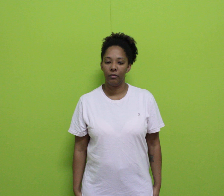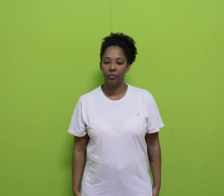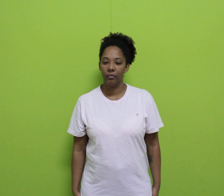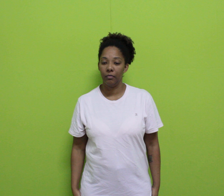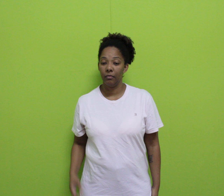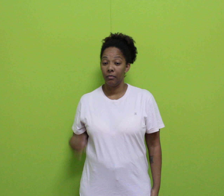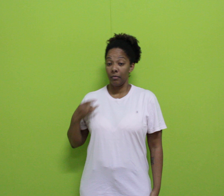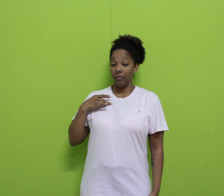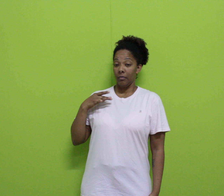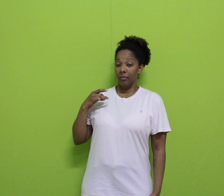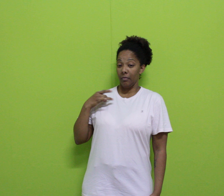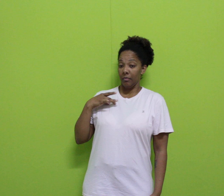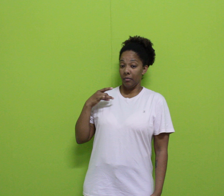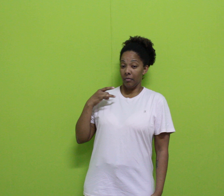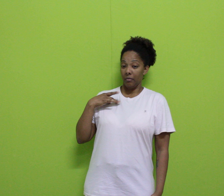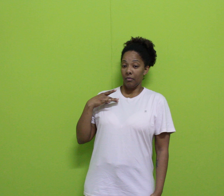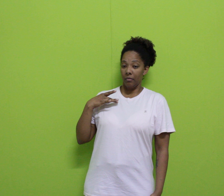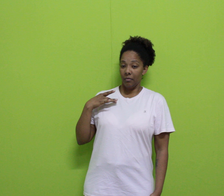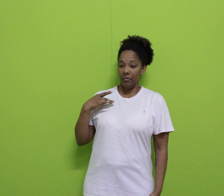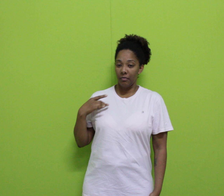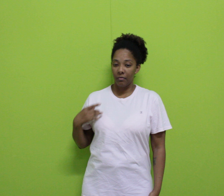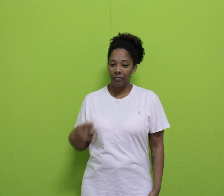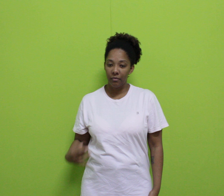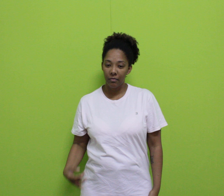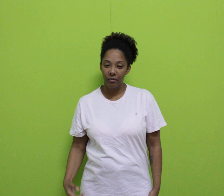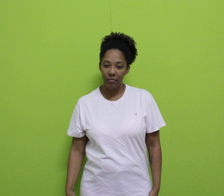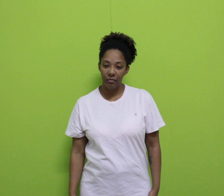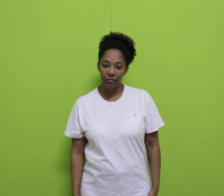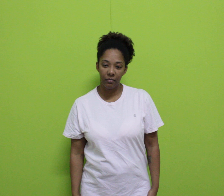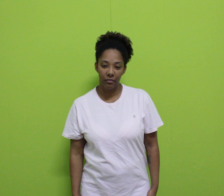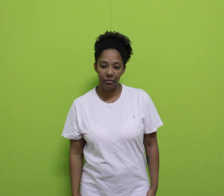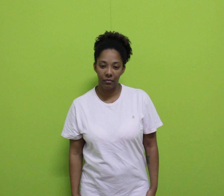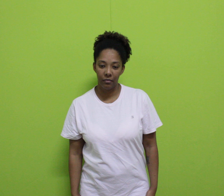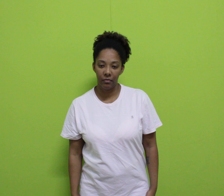medo